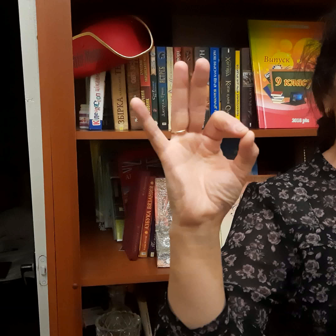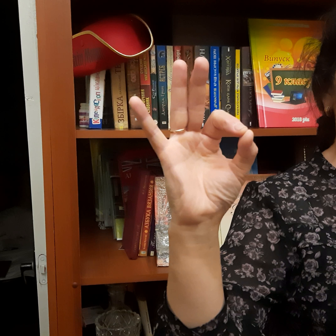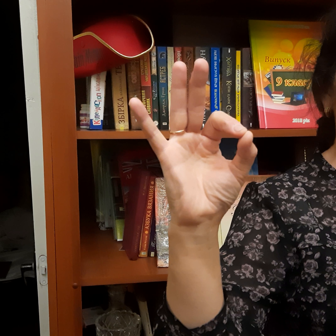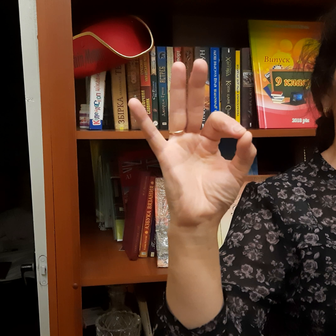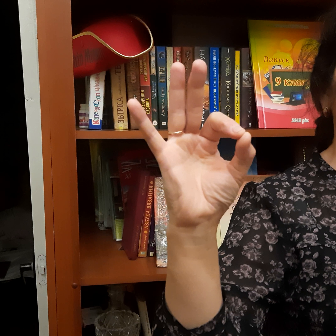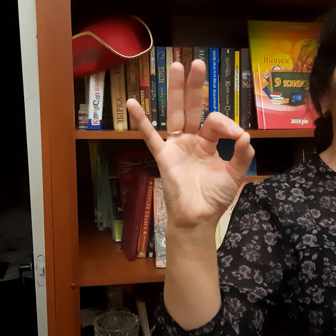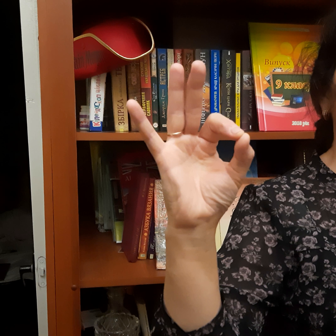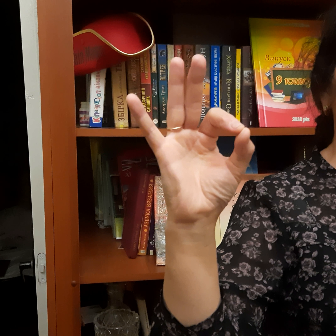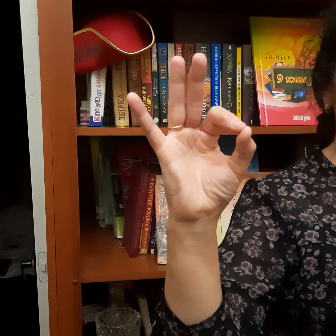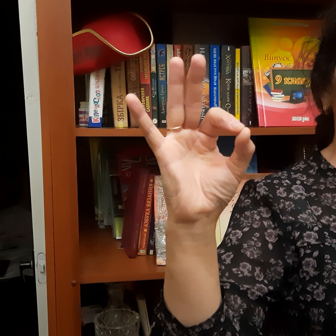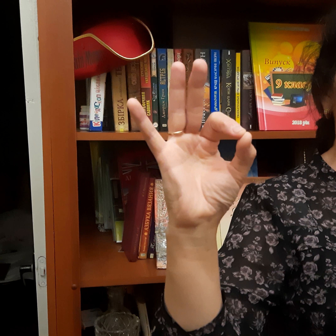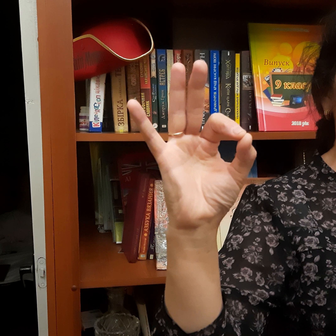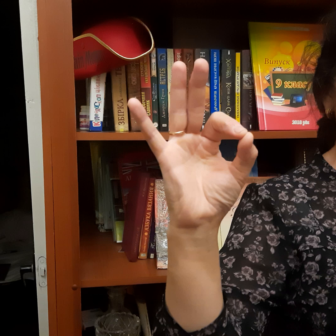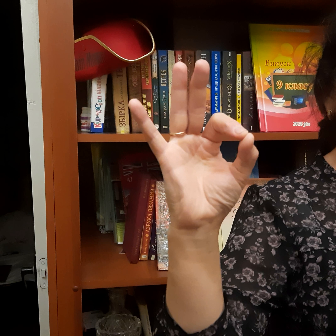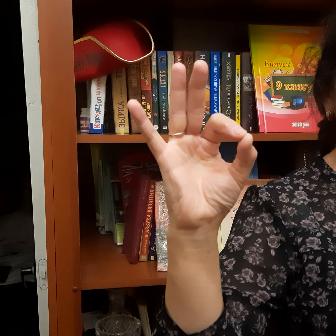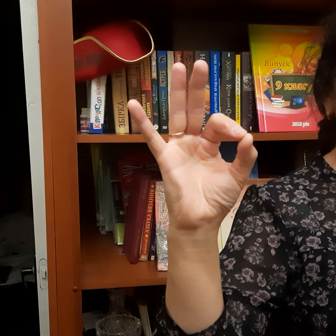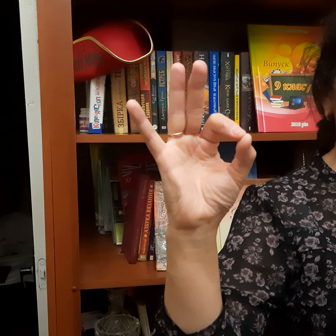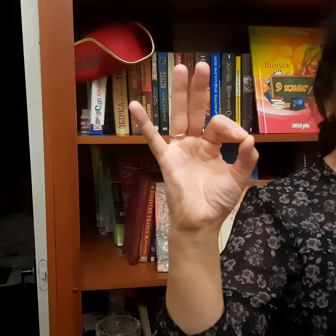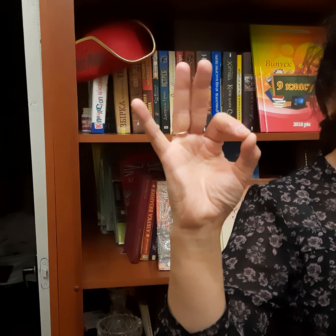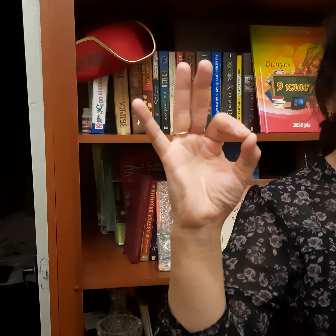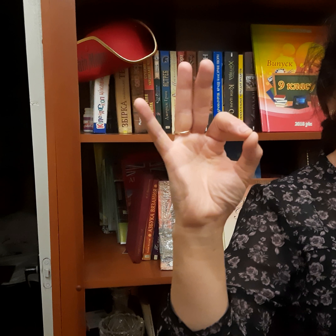О